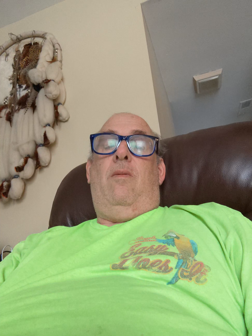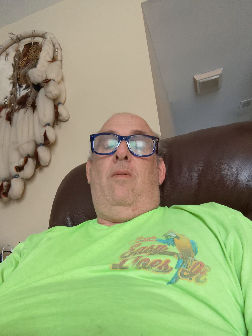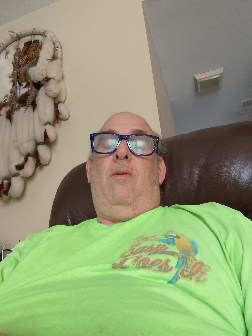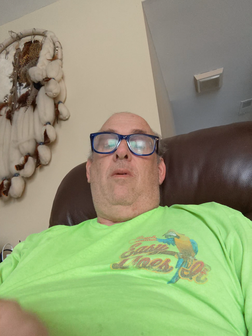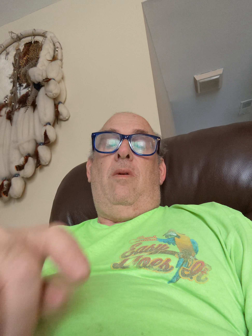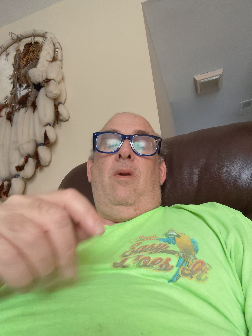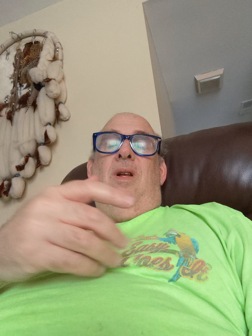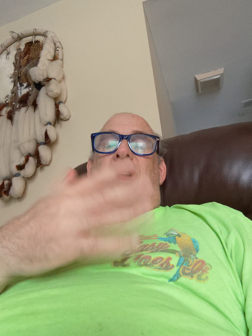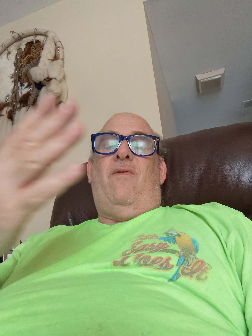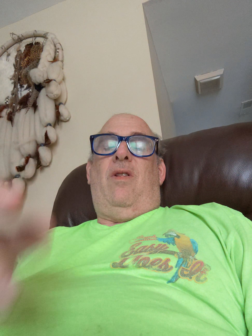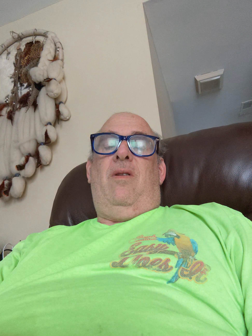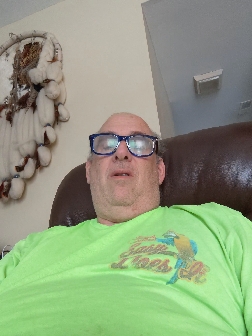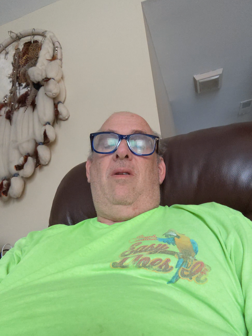every